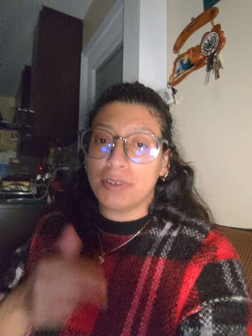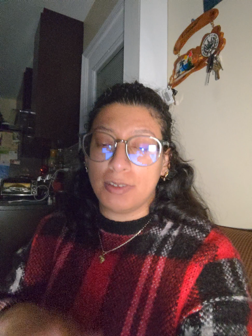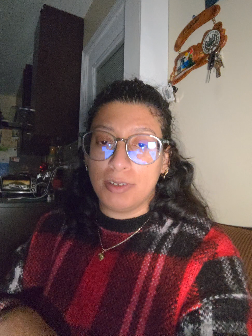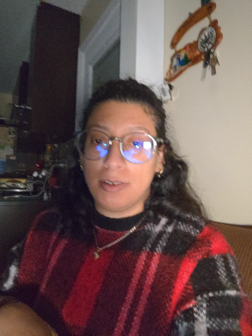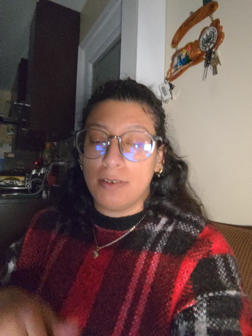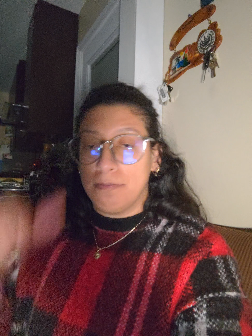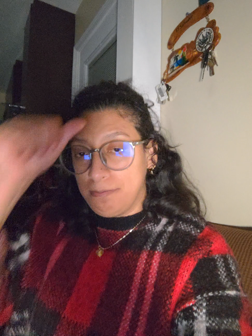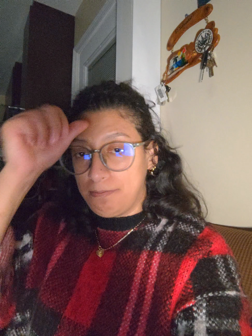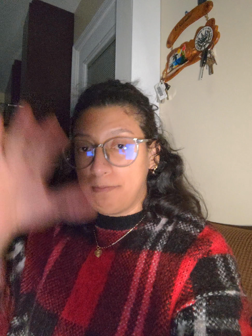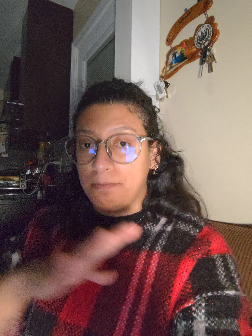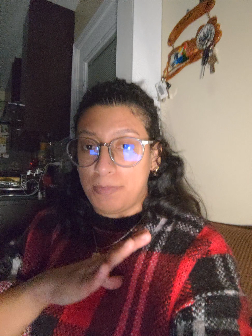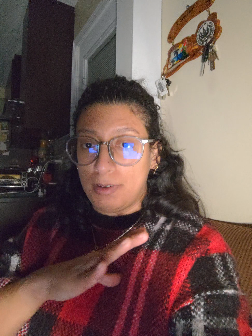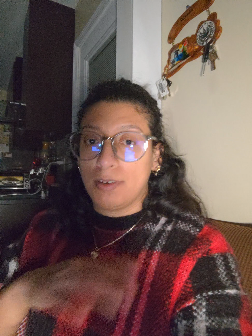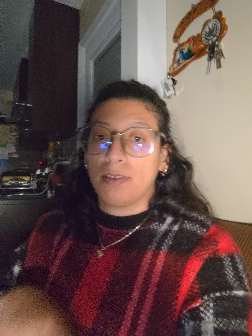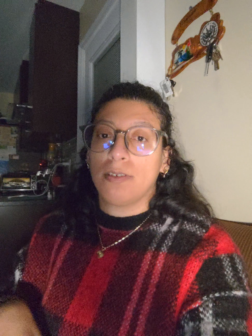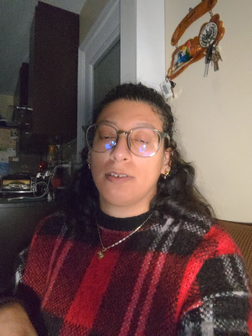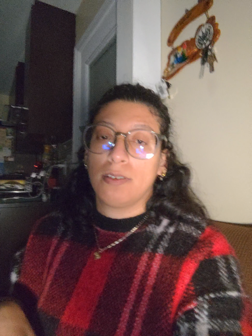man